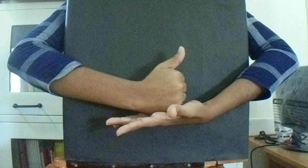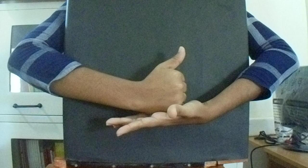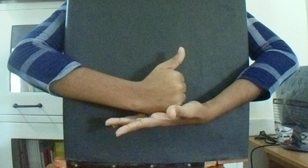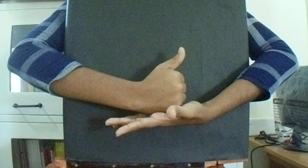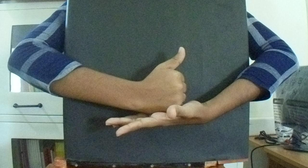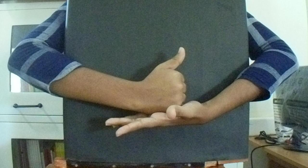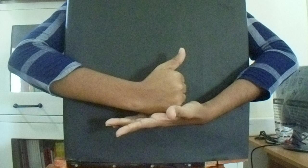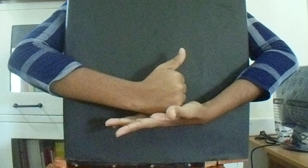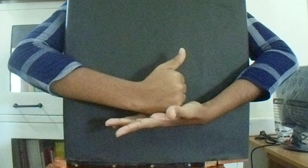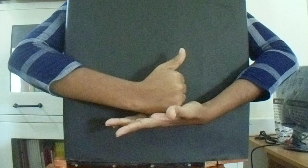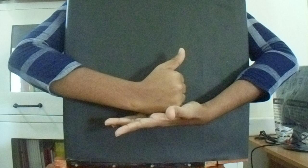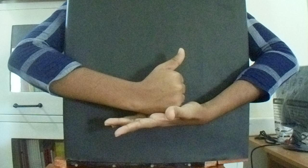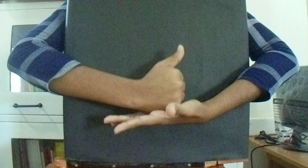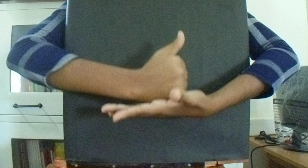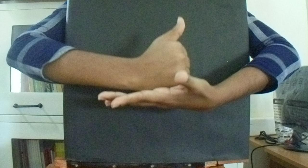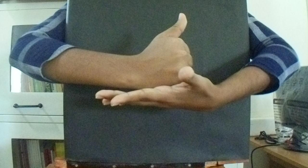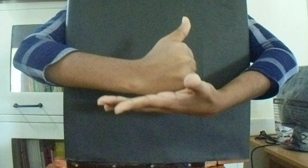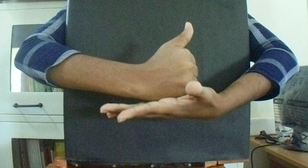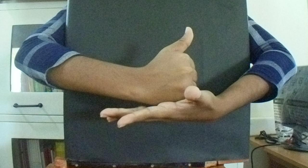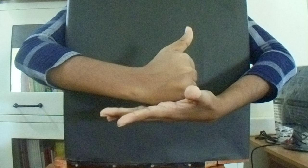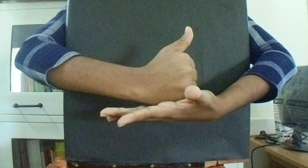help